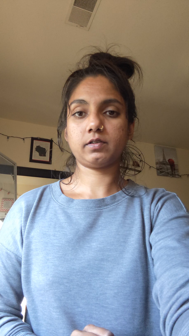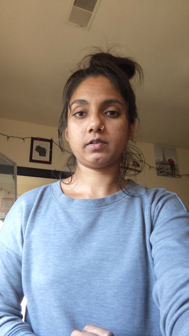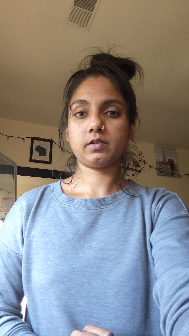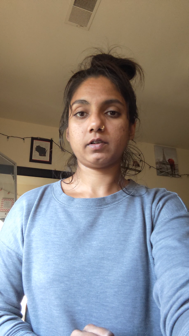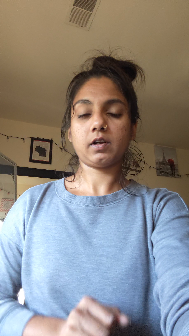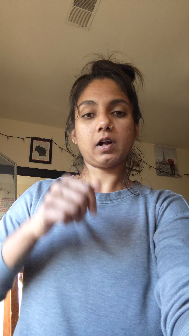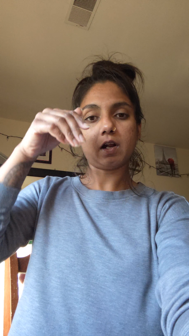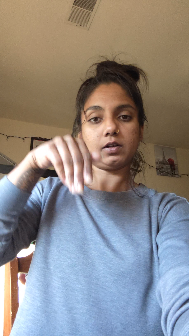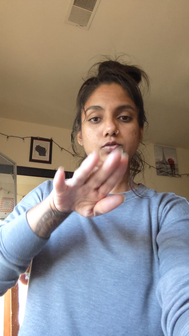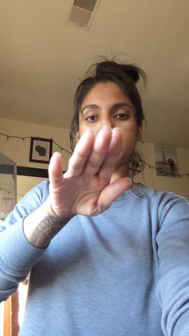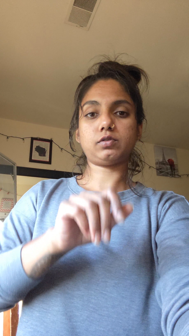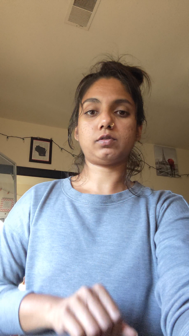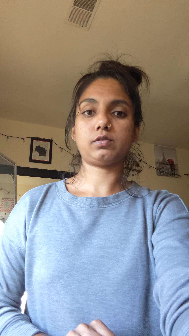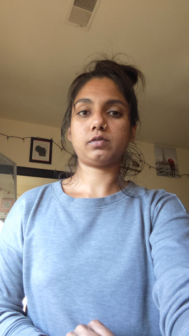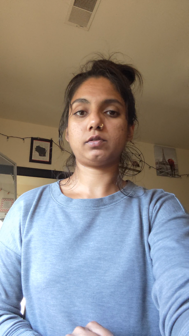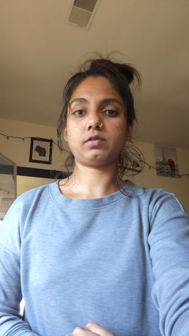enter